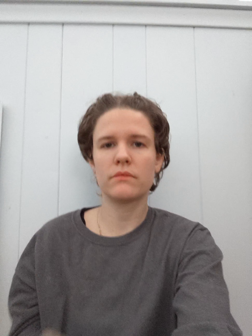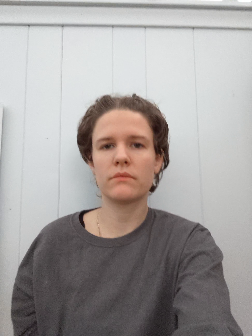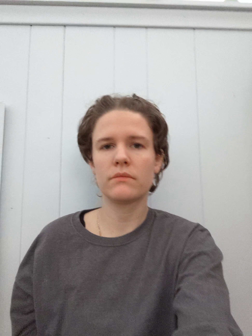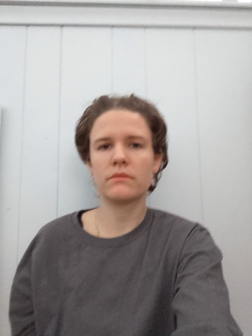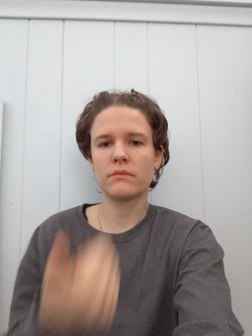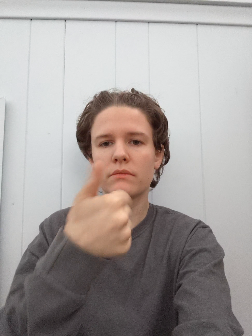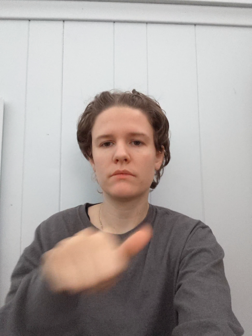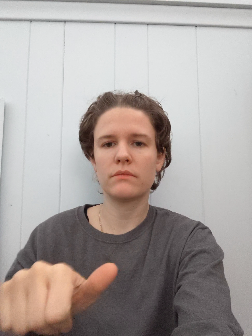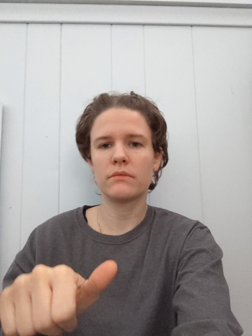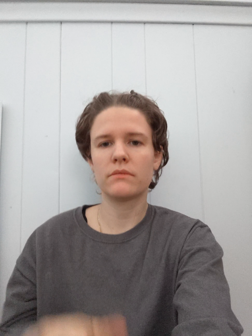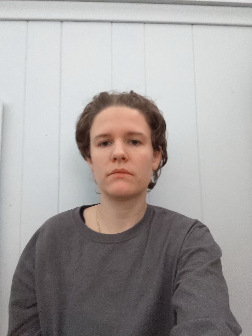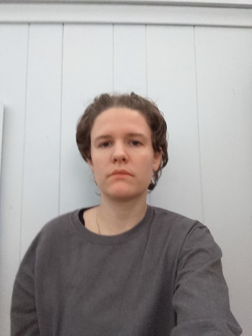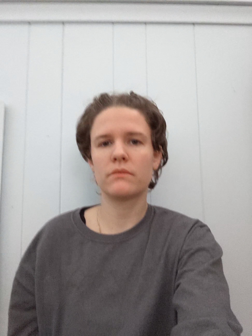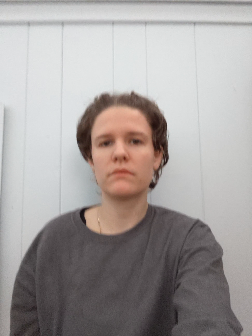any